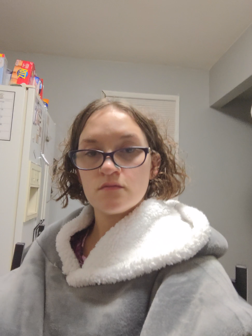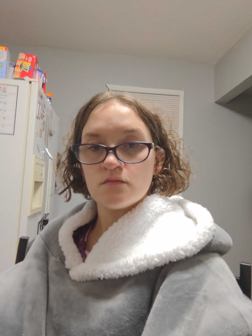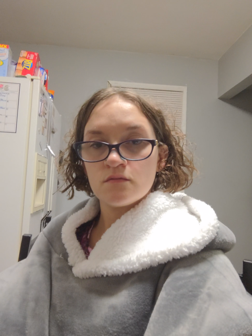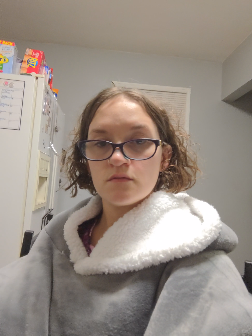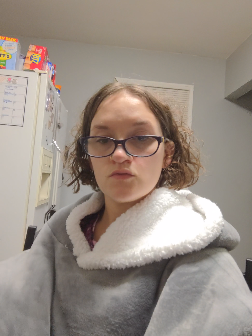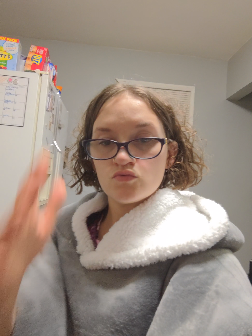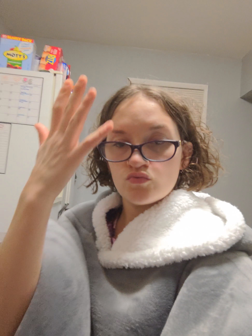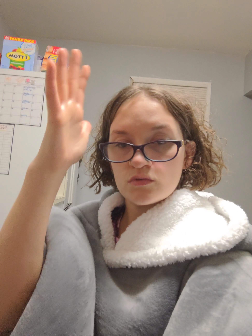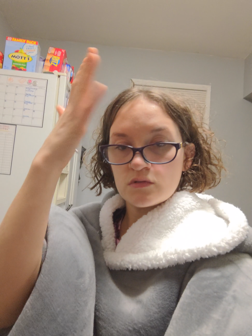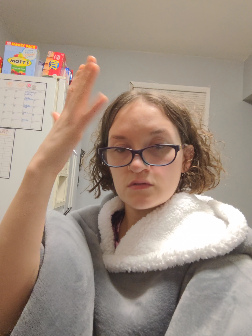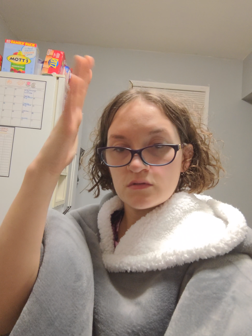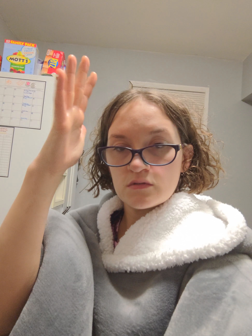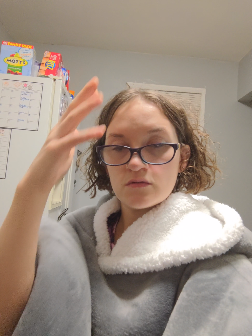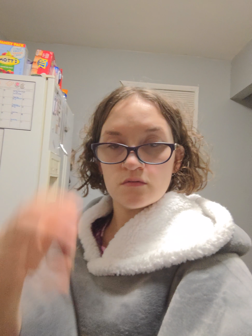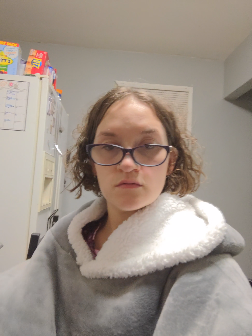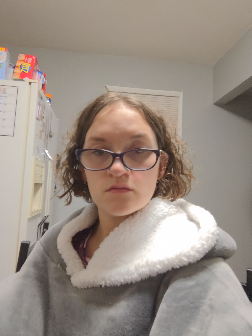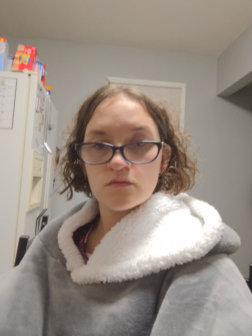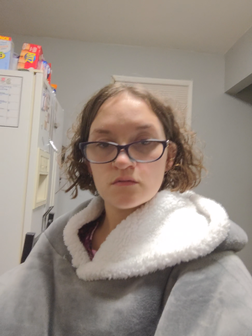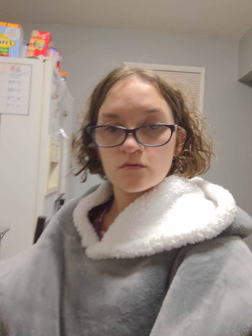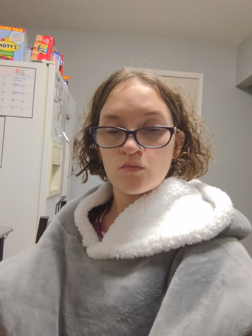tree